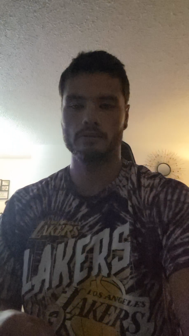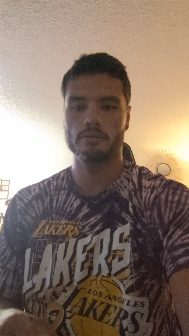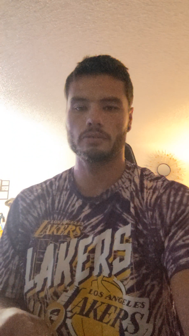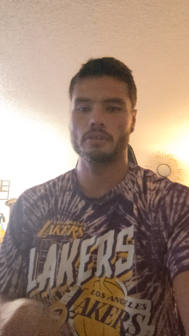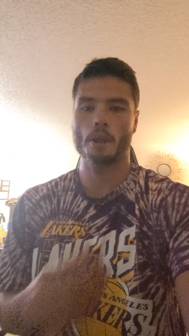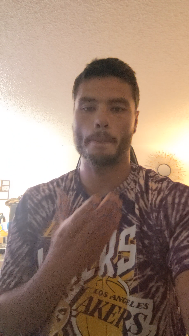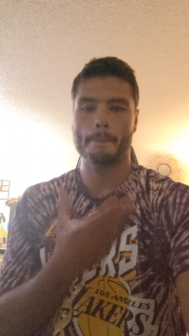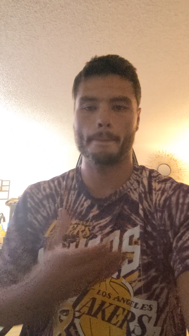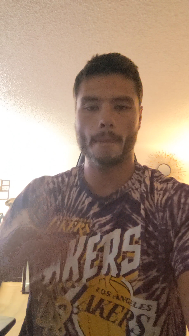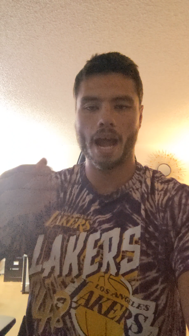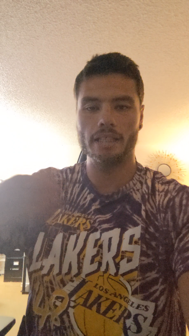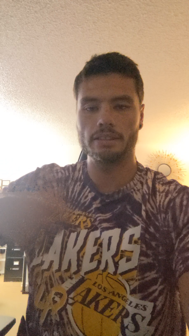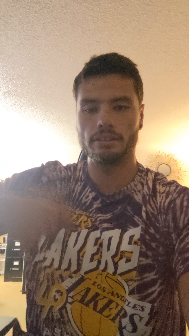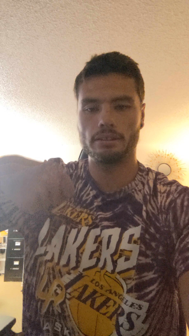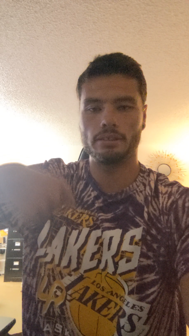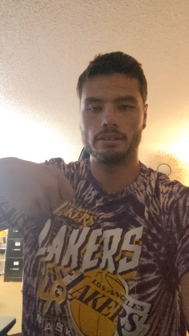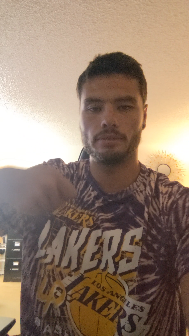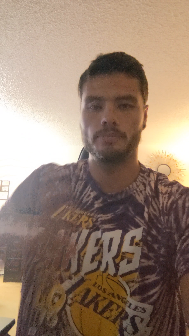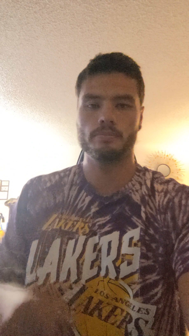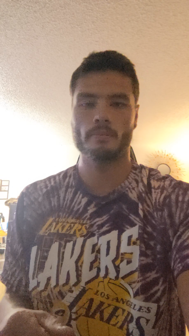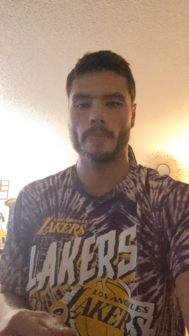basket